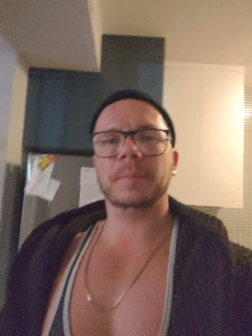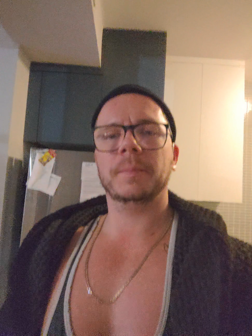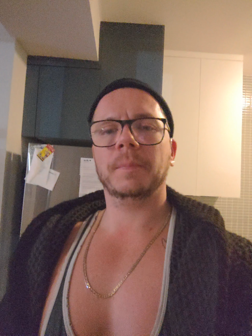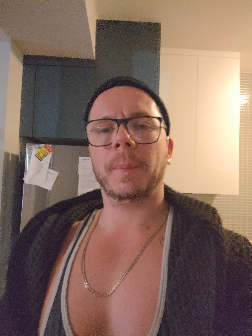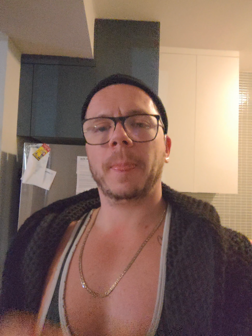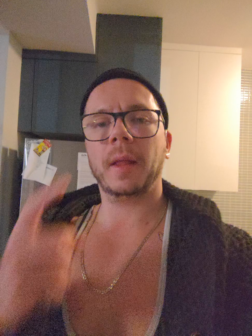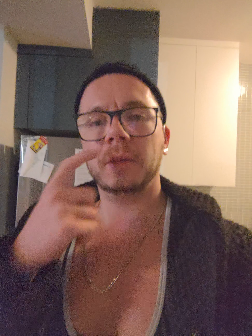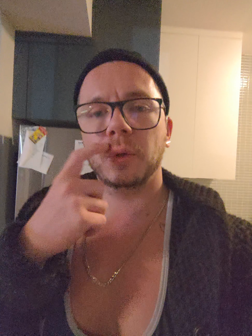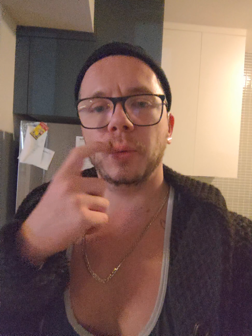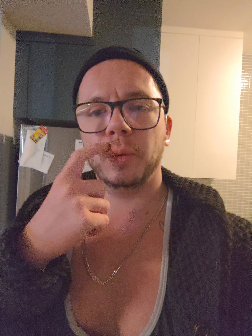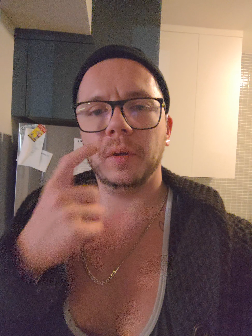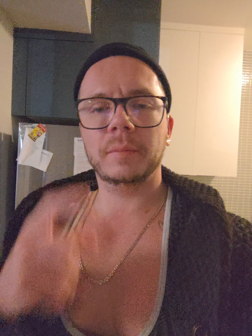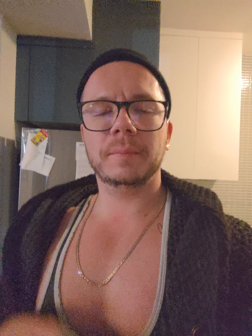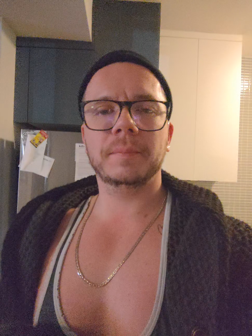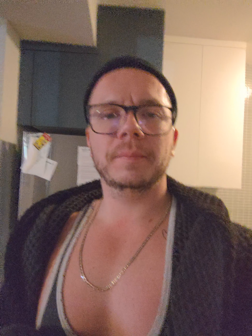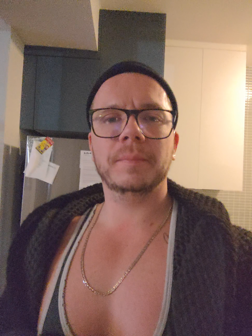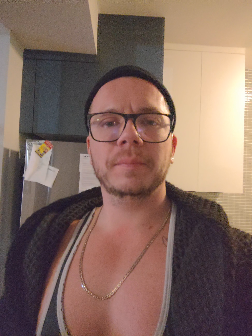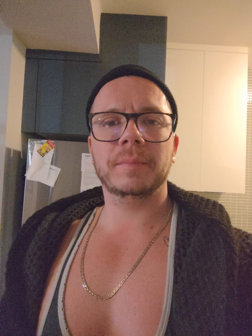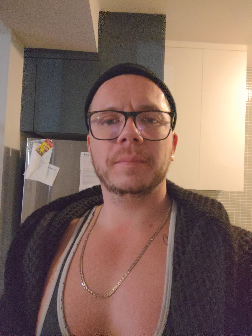tooth